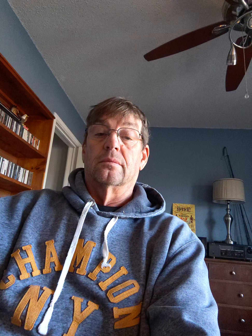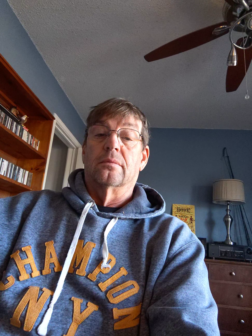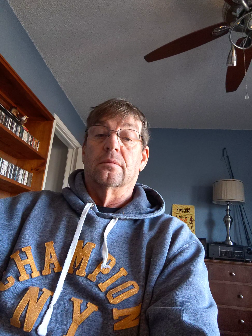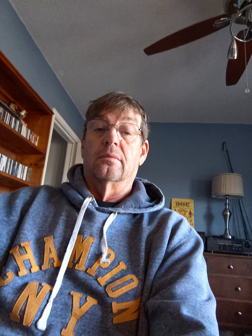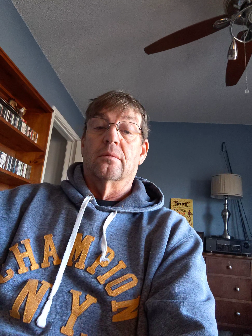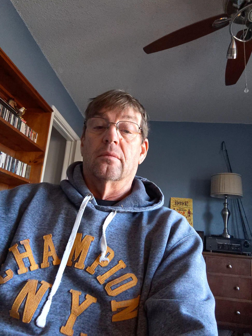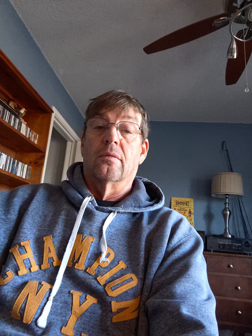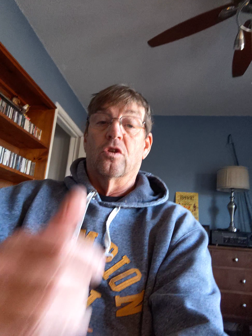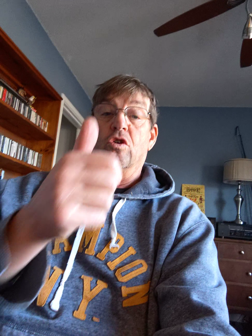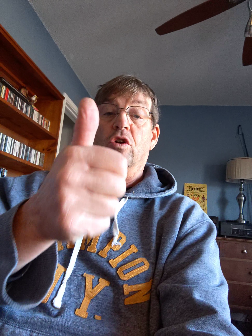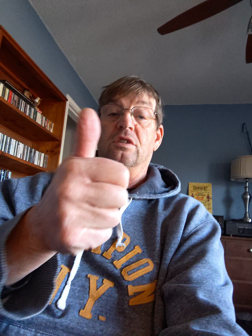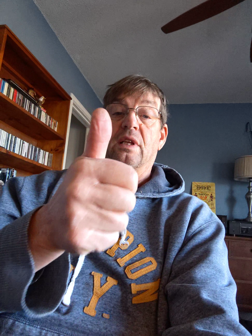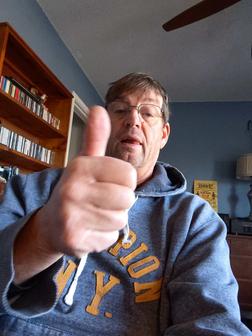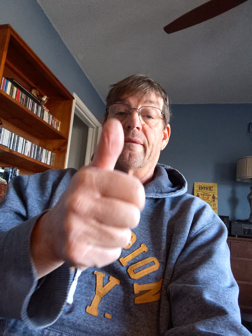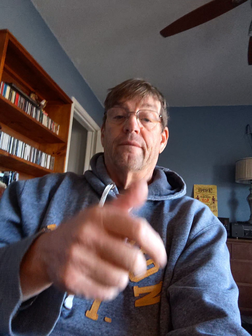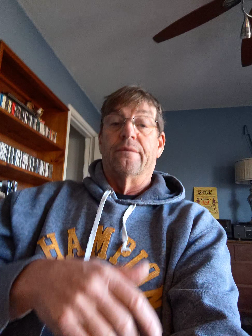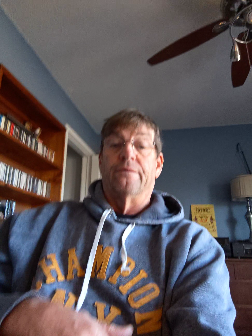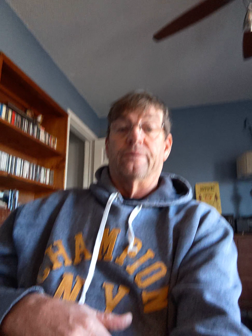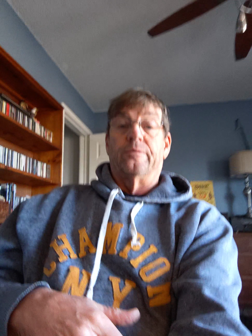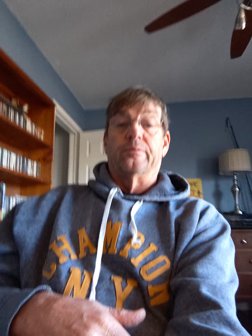yourself